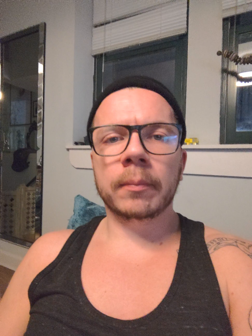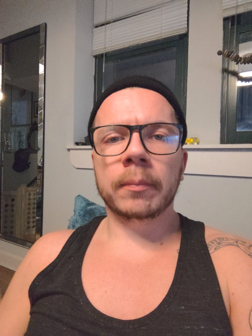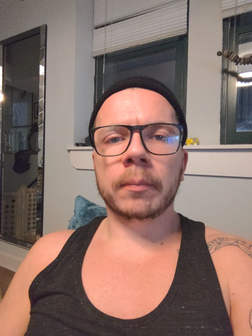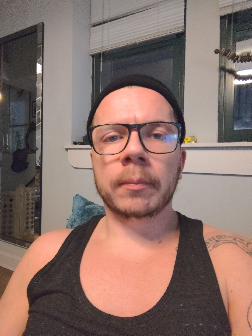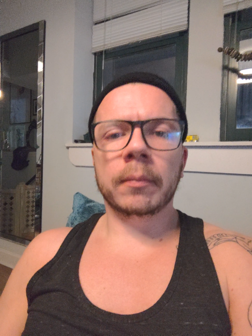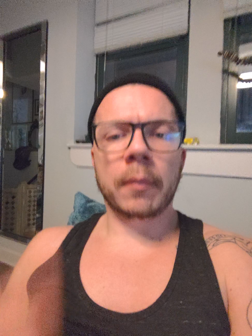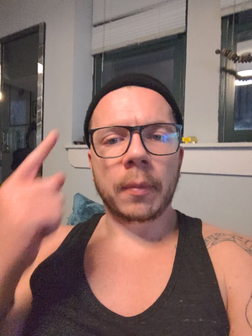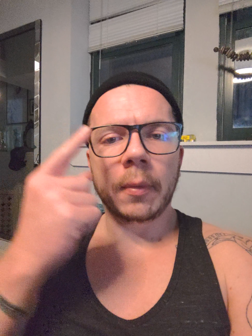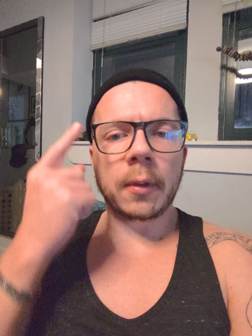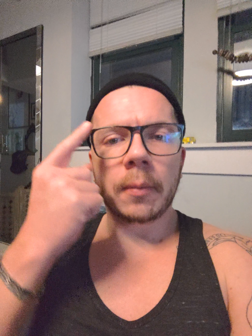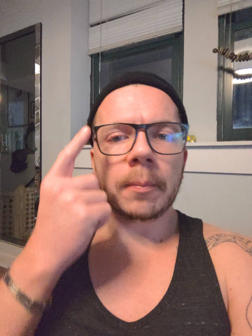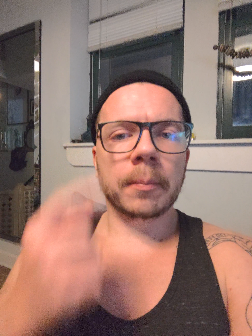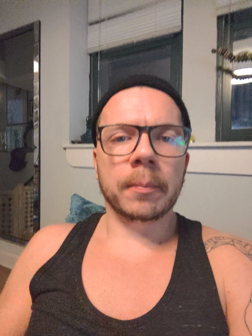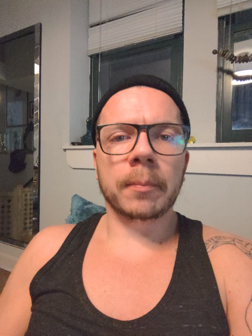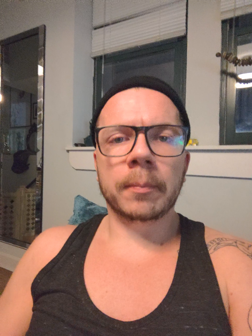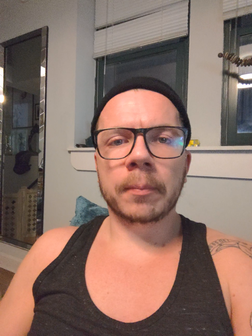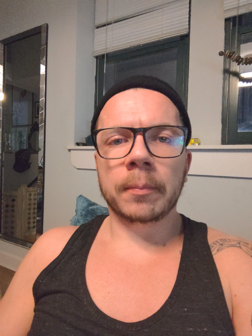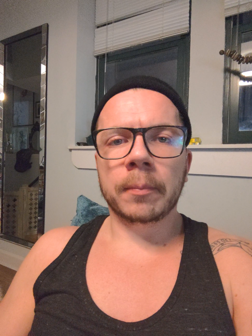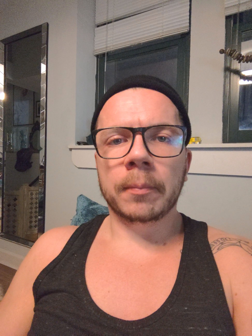think